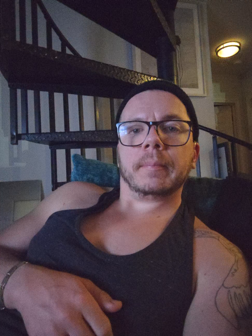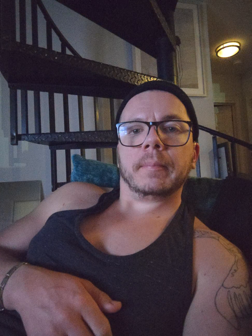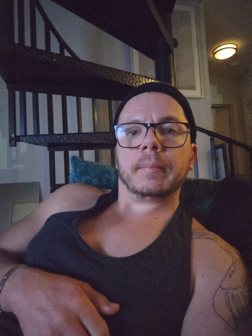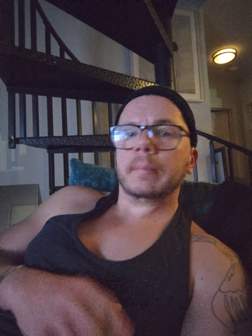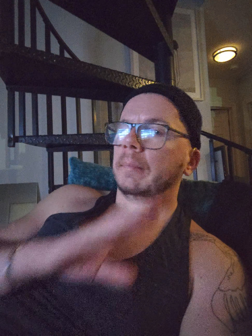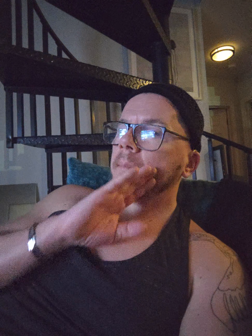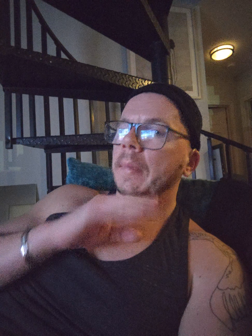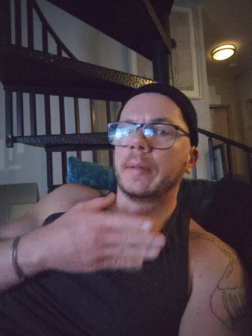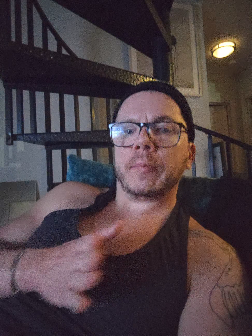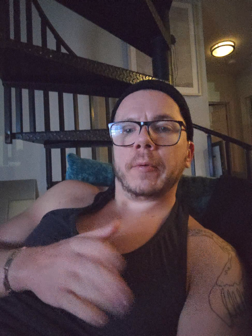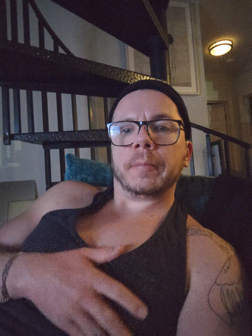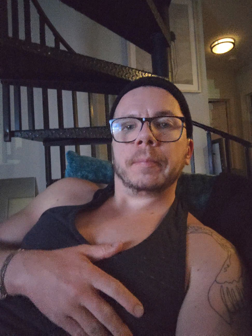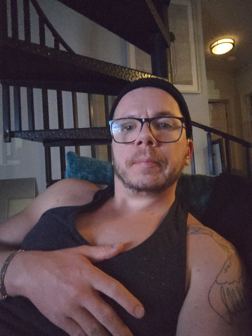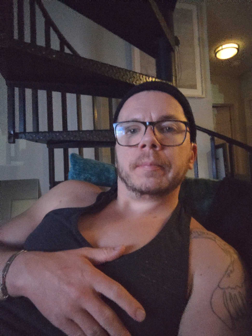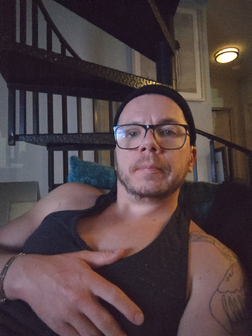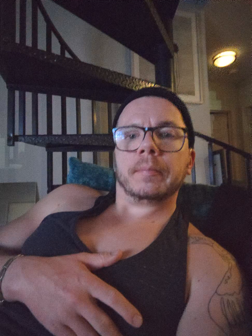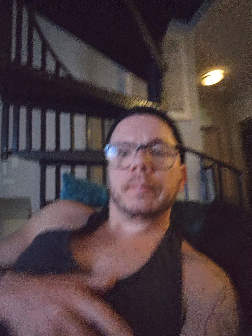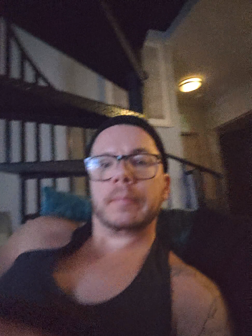bedroom